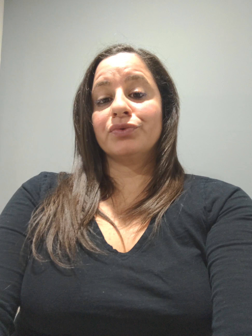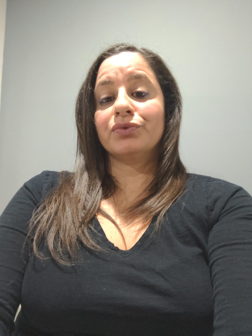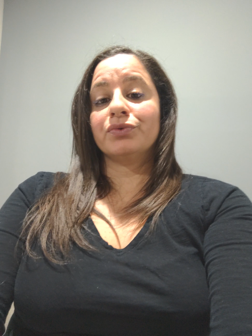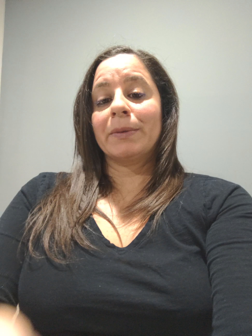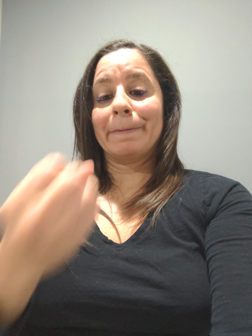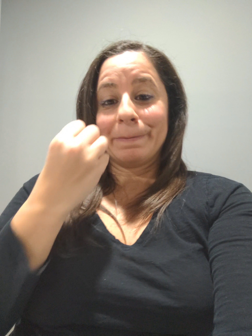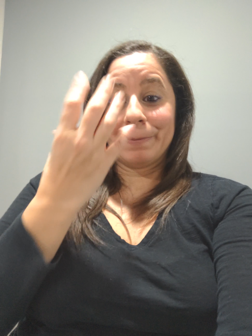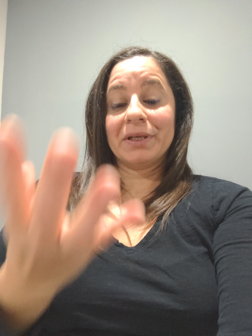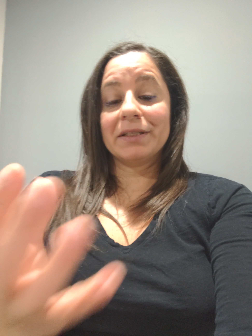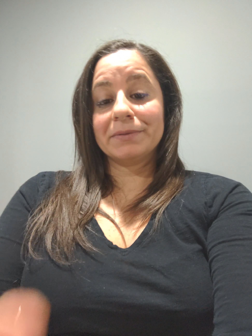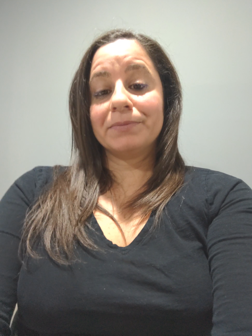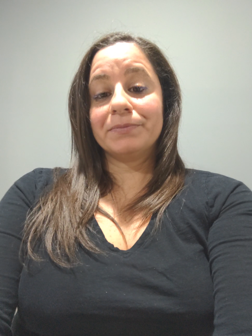many